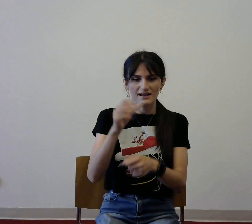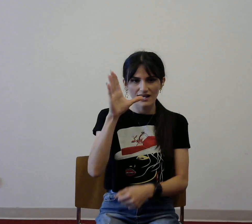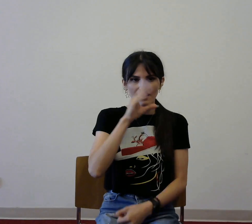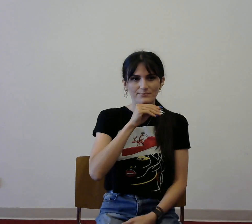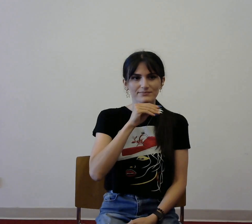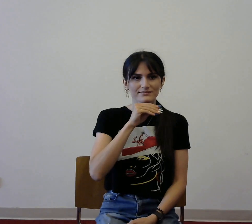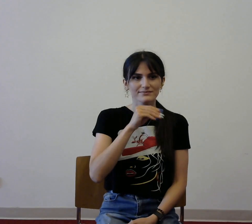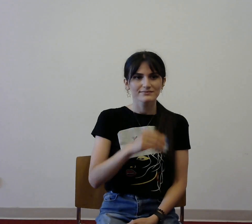bilər